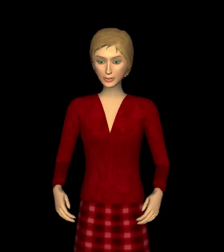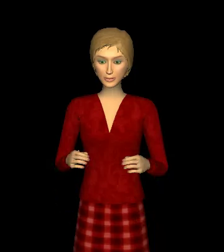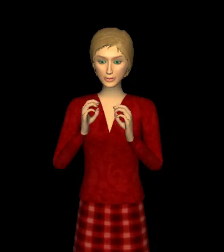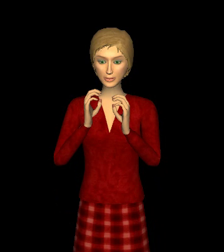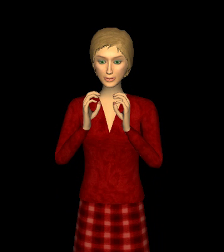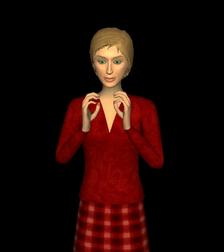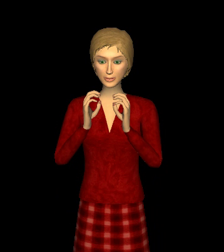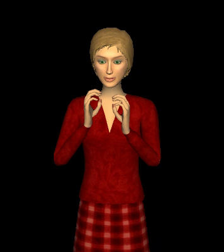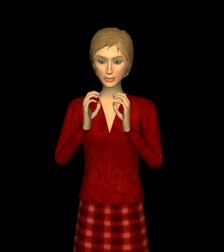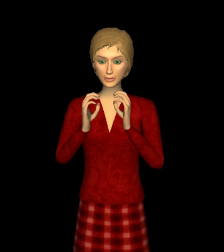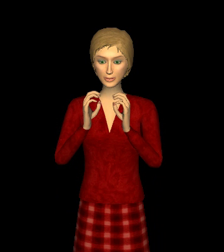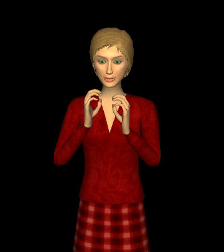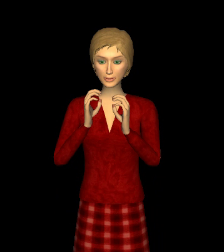فهم